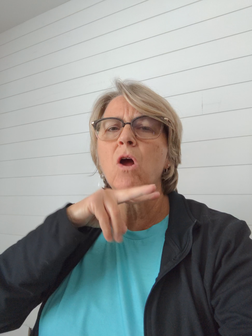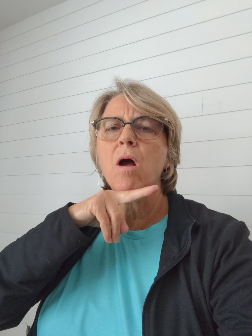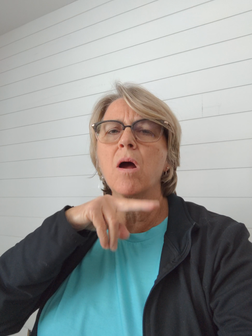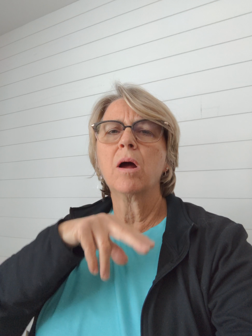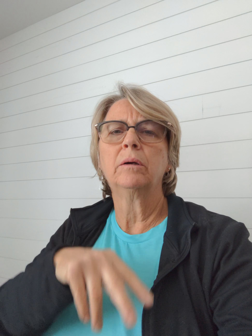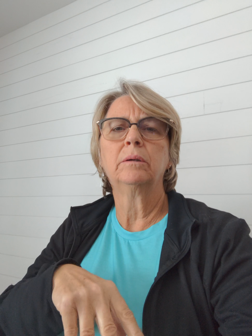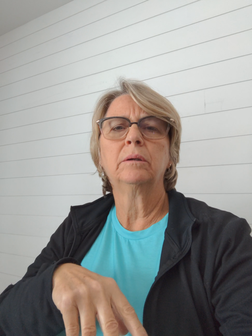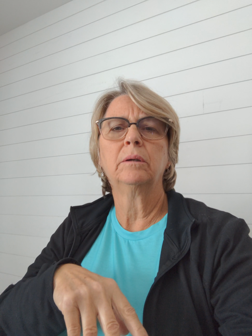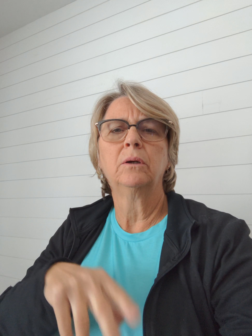frog